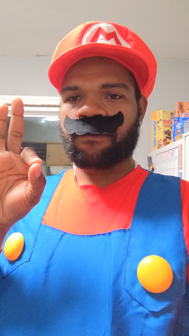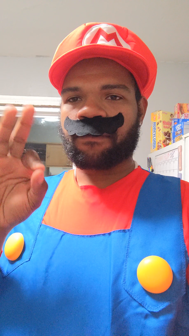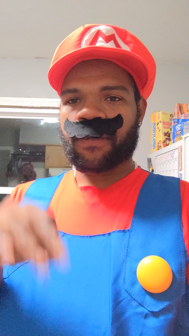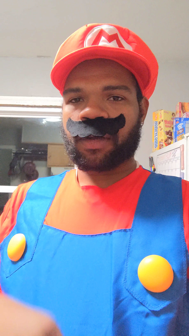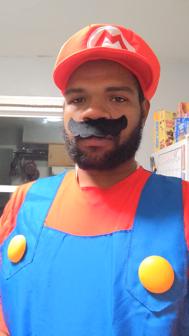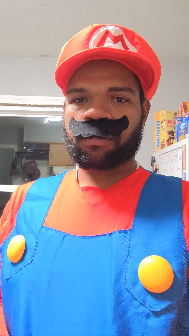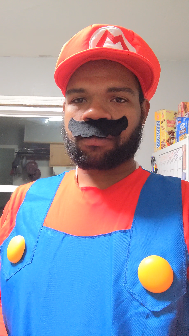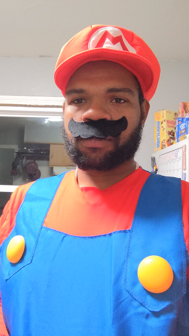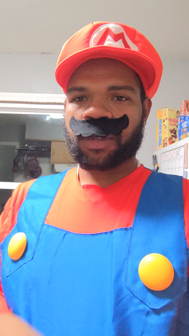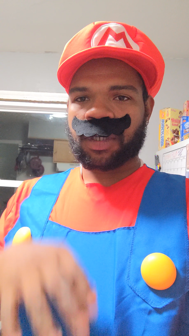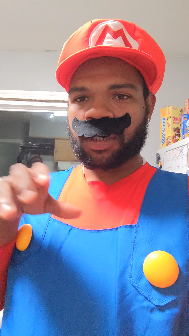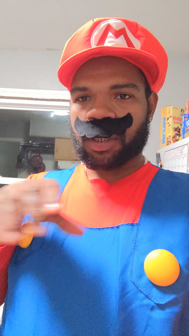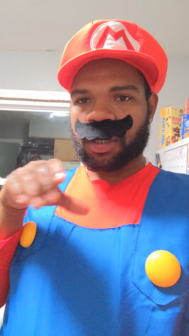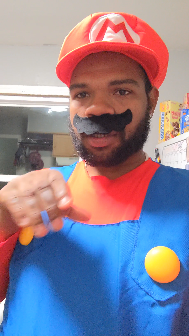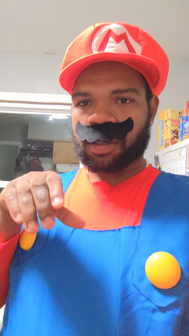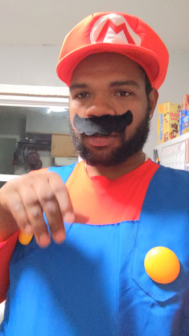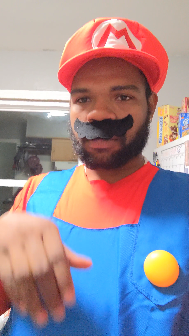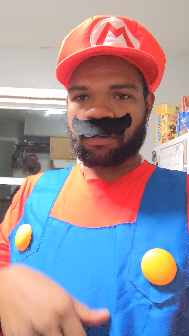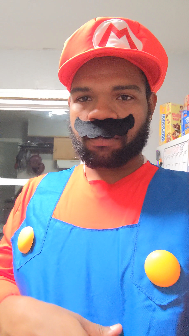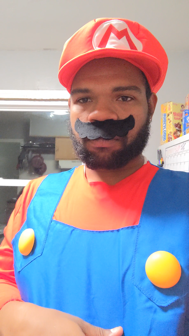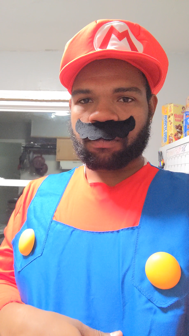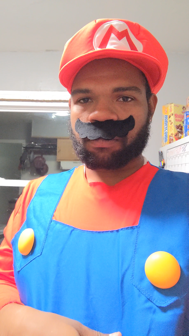does